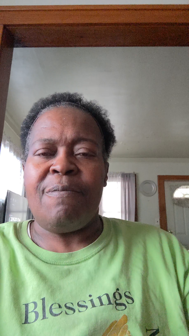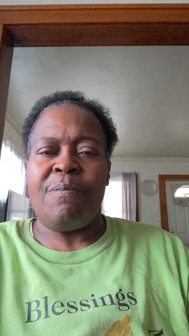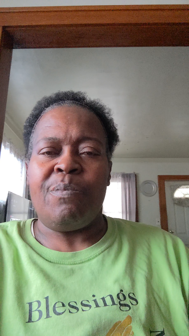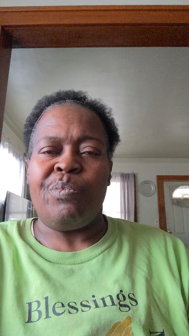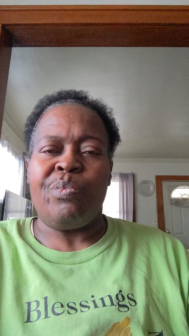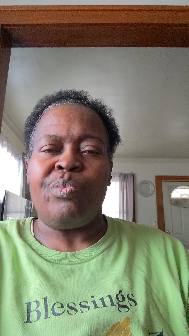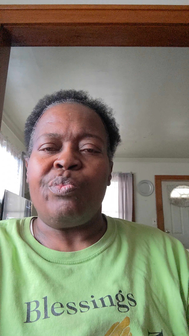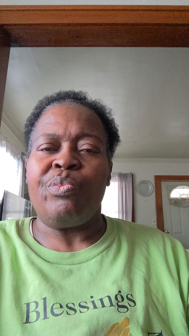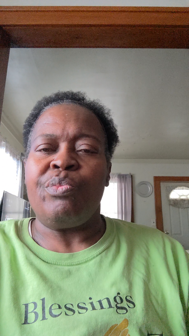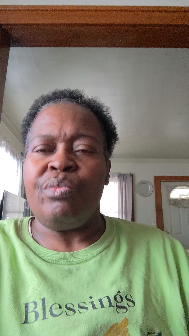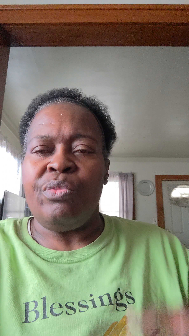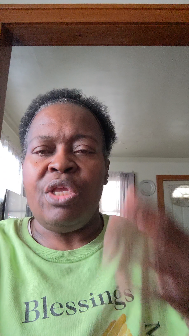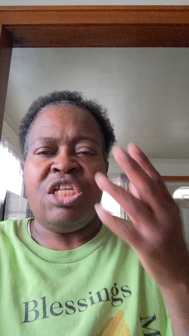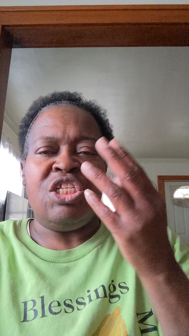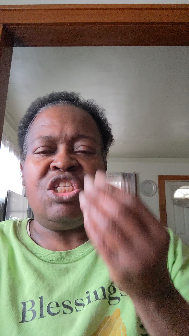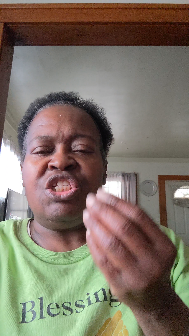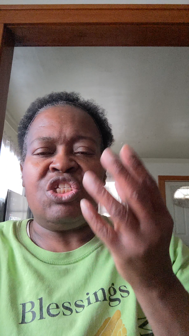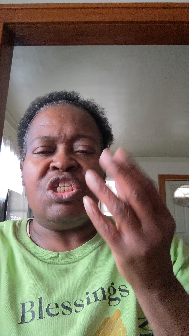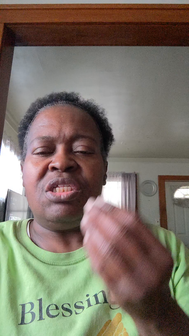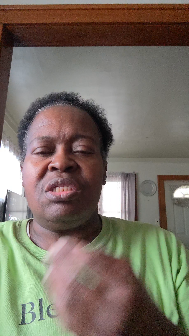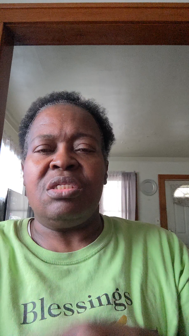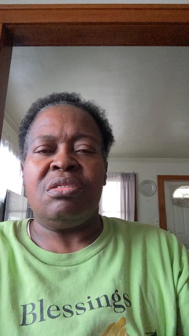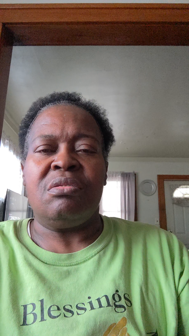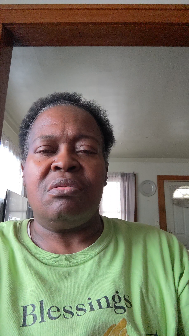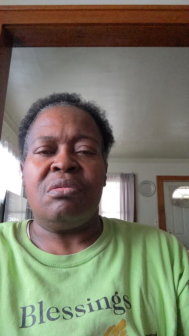gentle